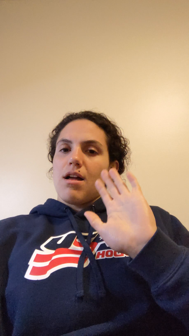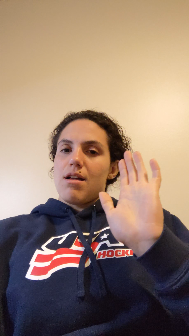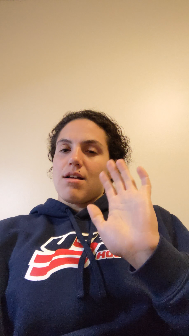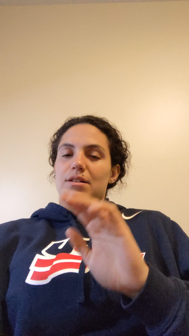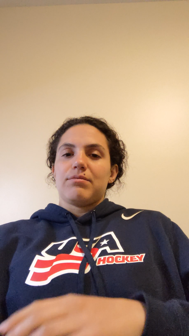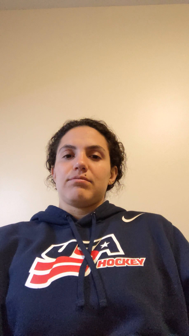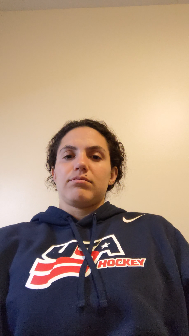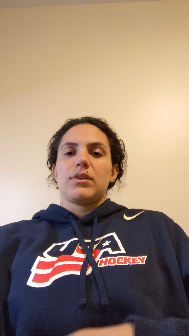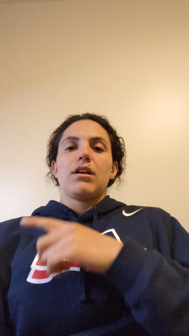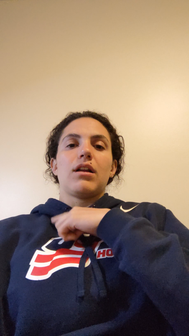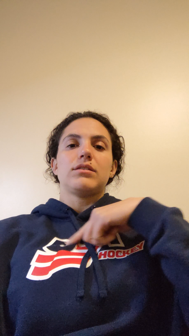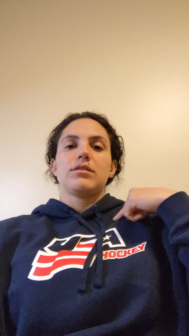necklace